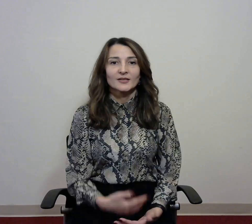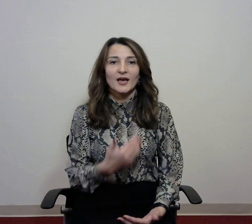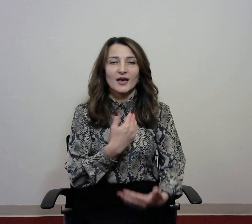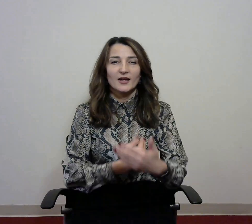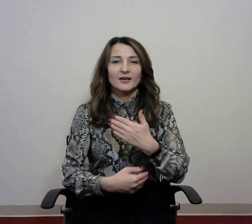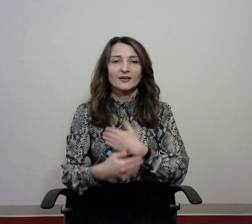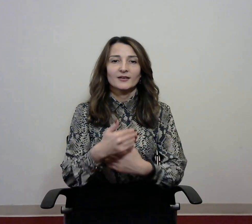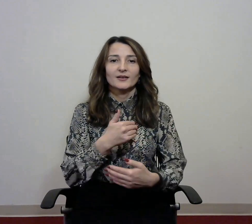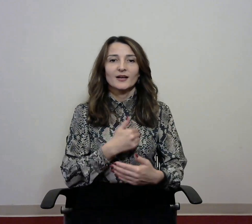əlil